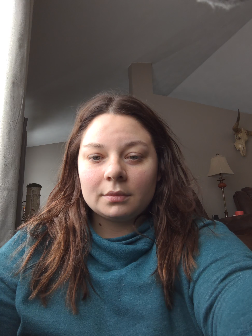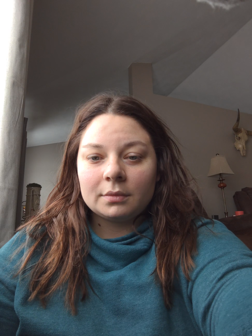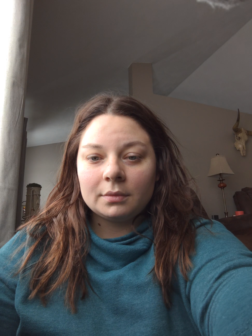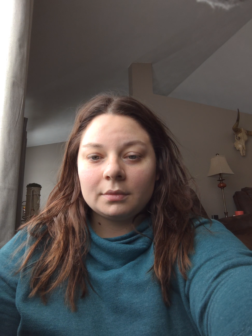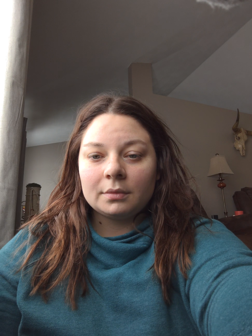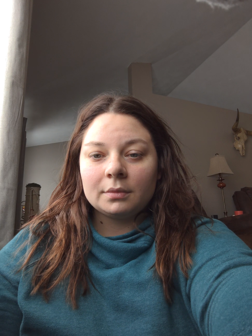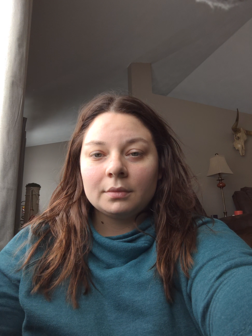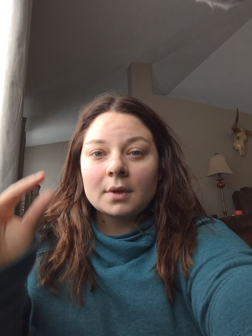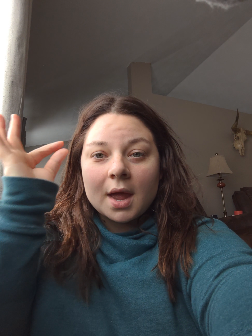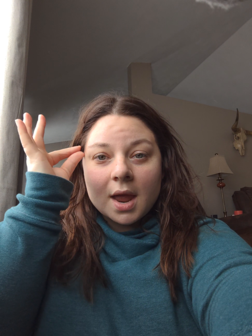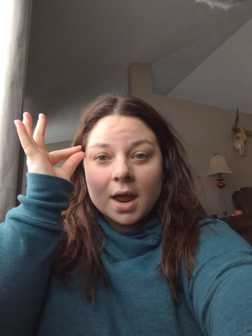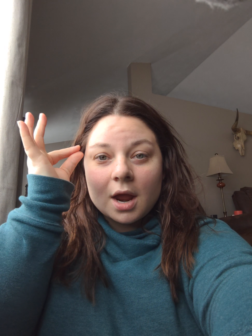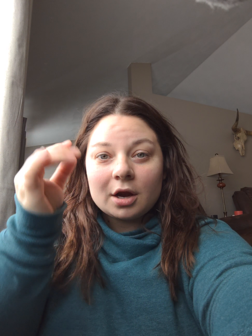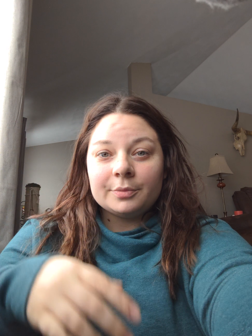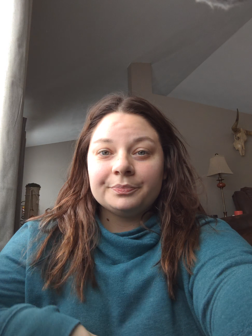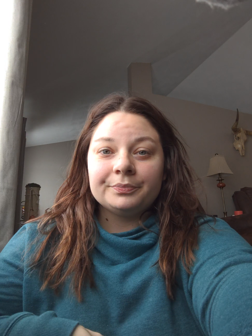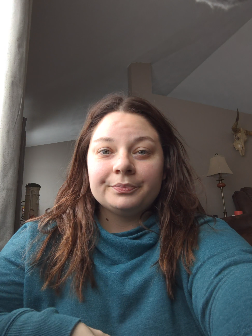hair